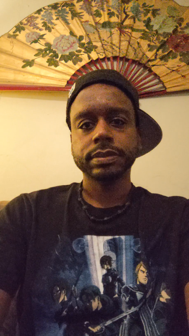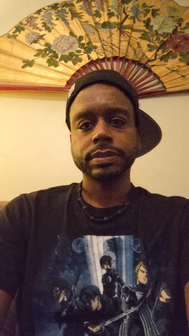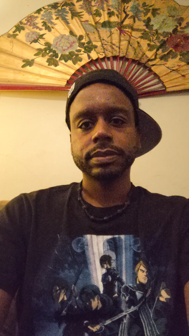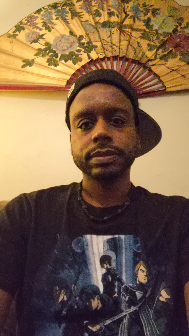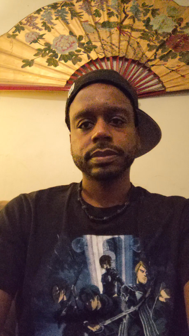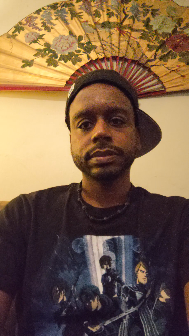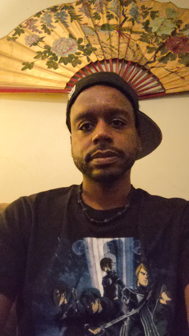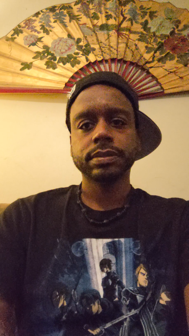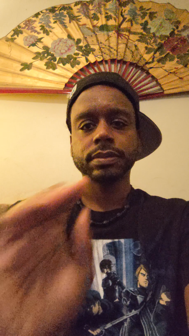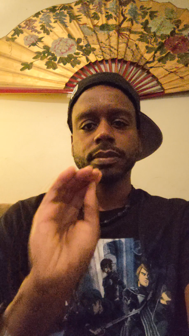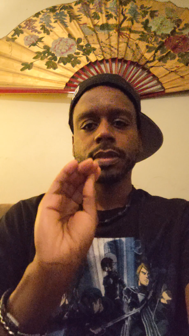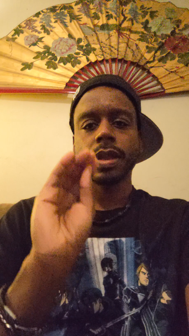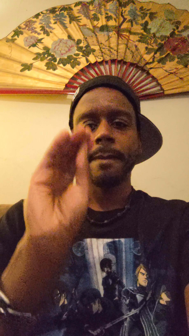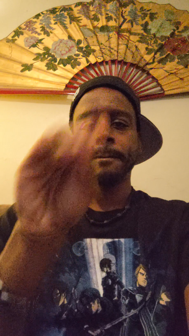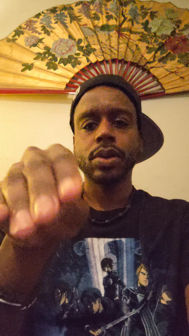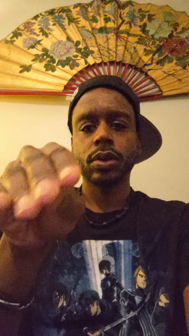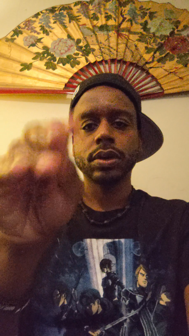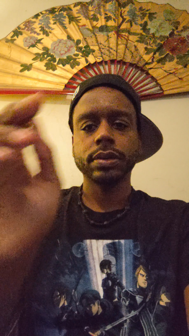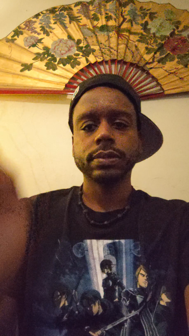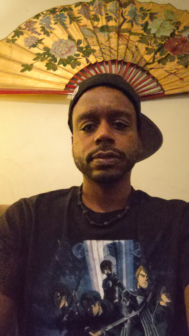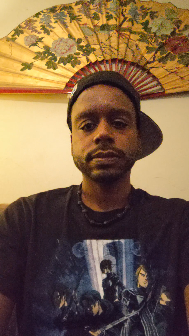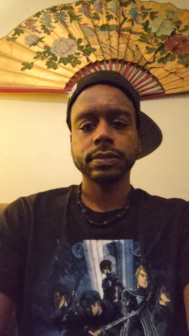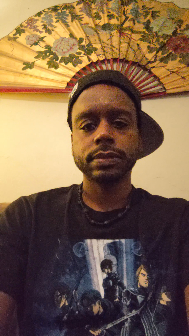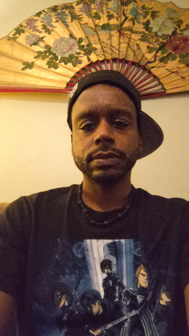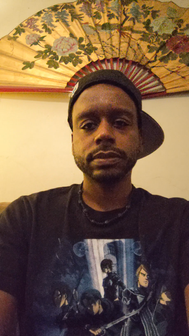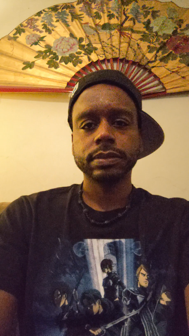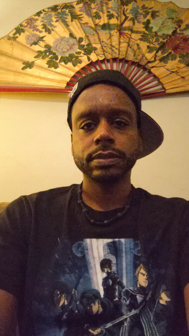put